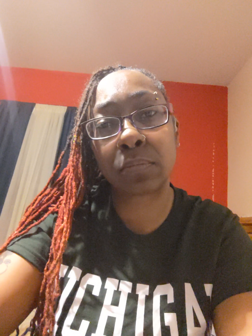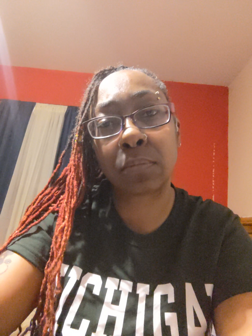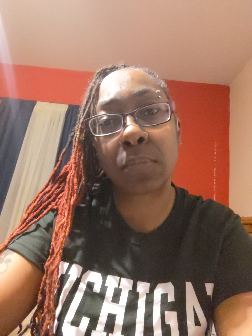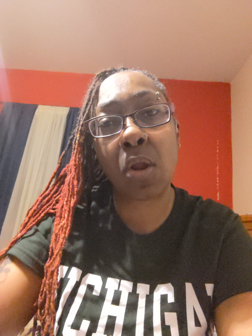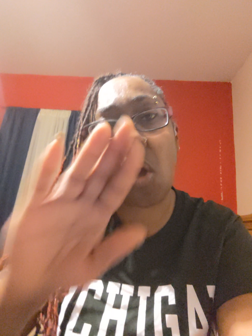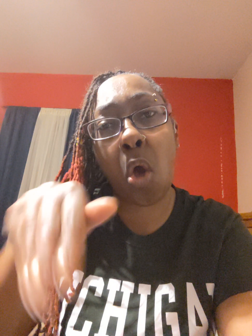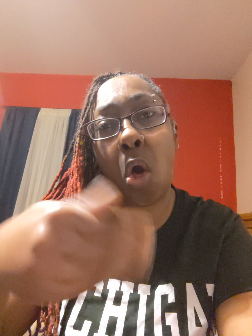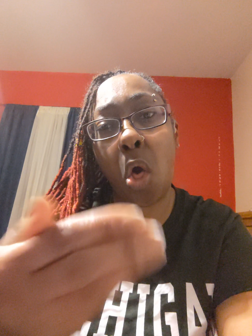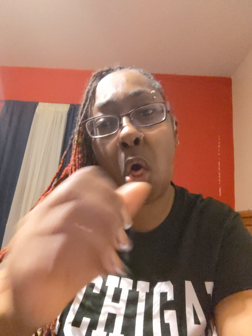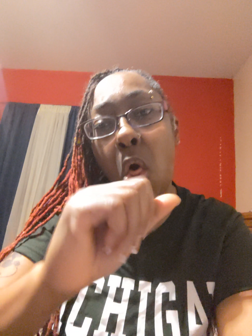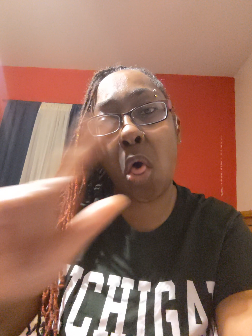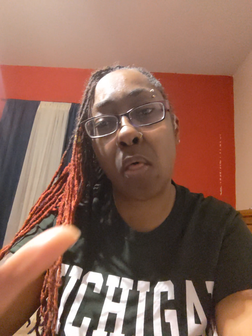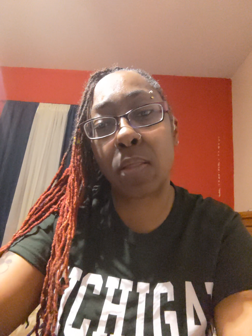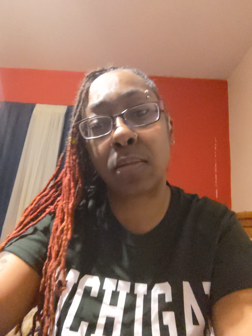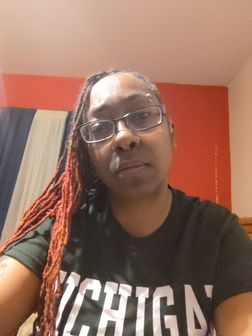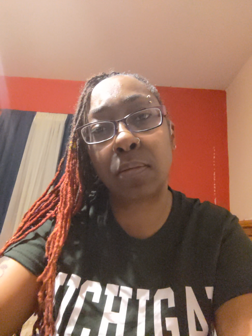all